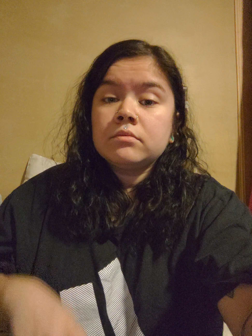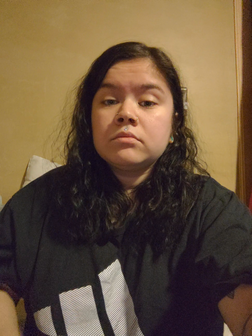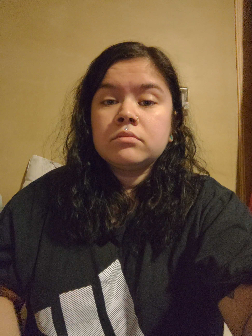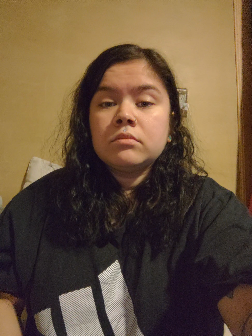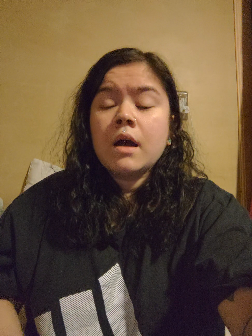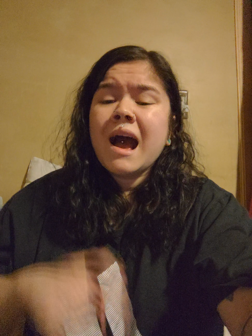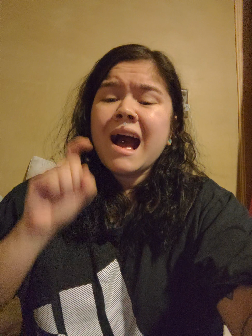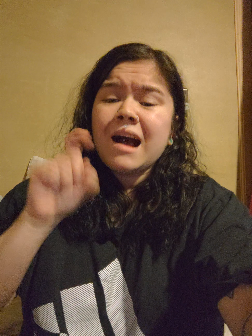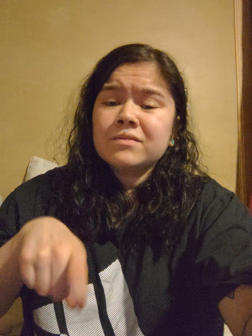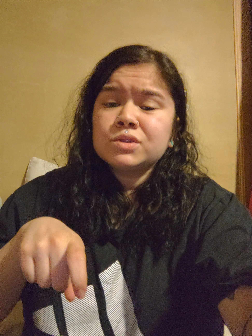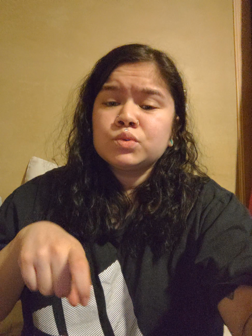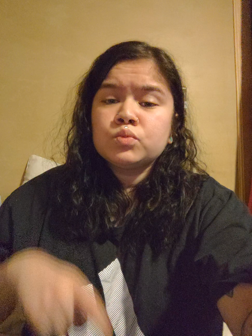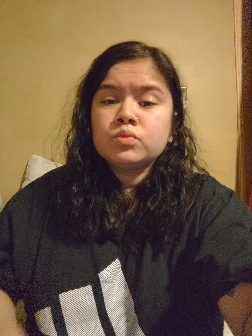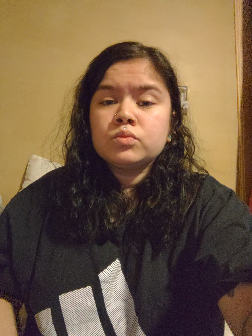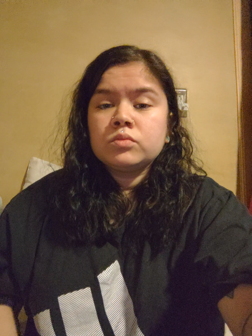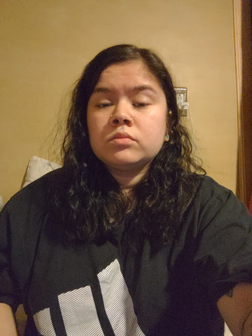have to